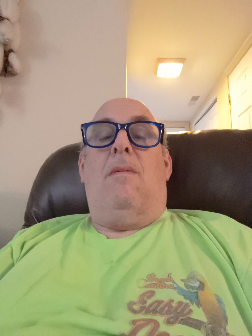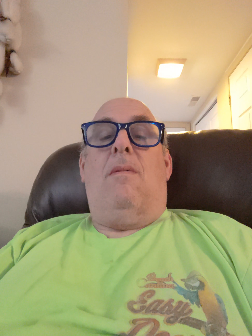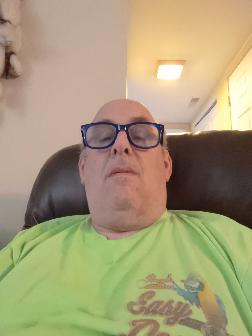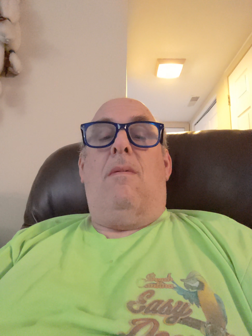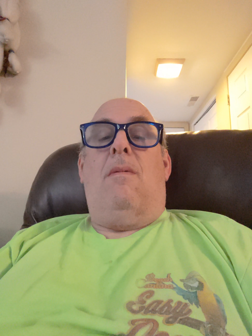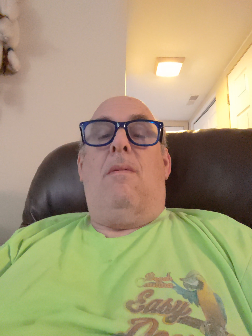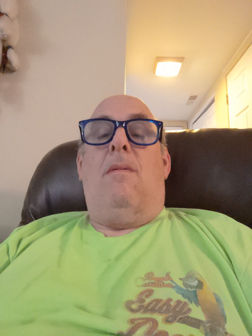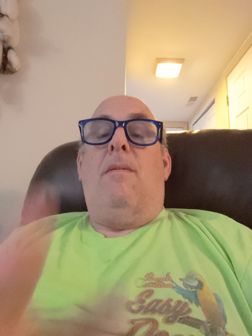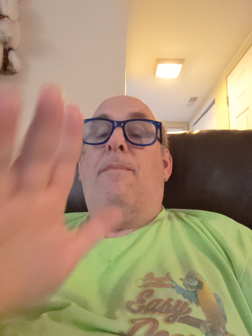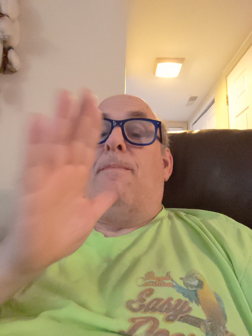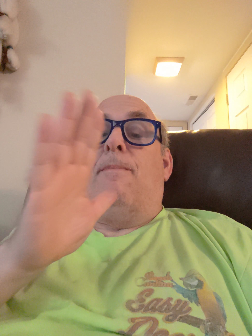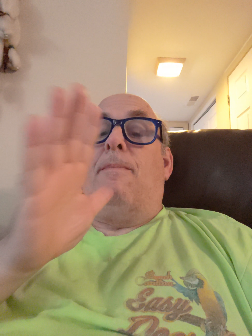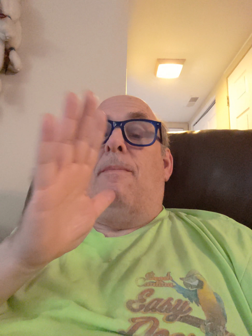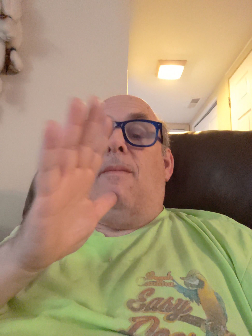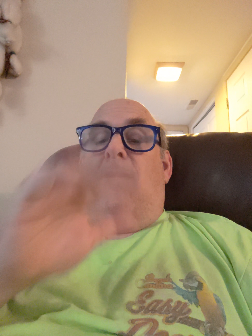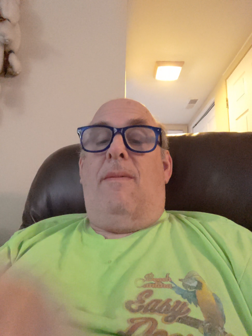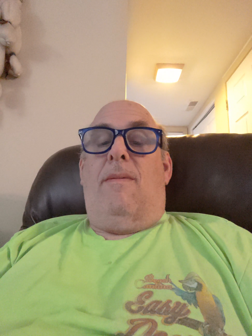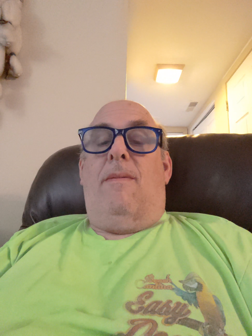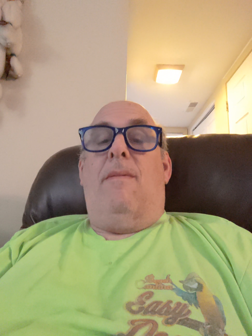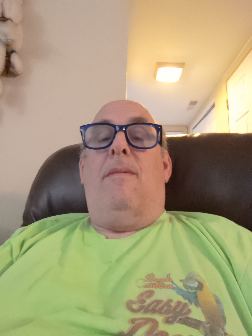mom